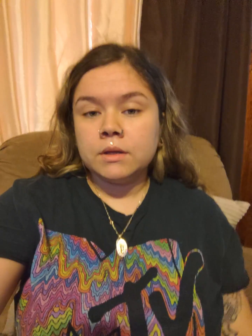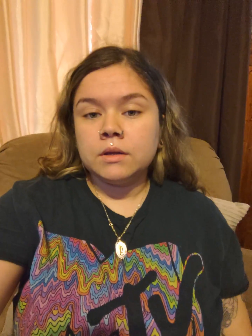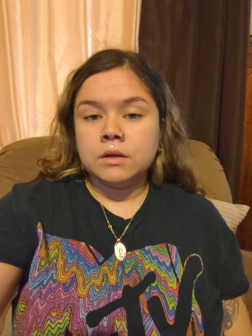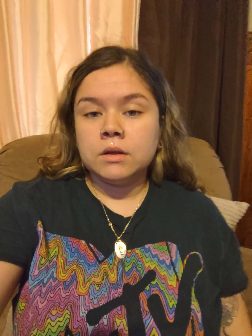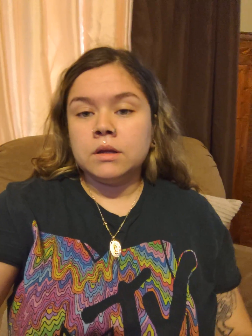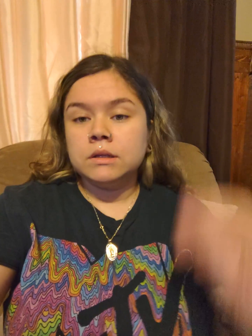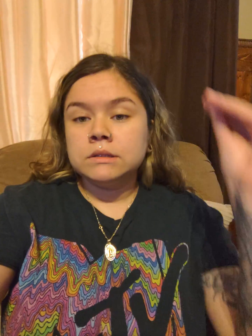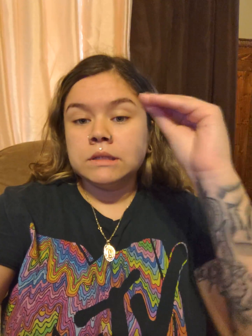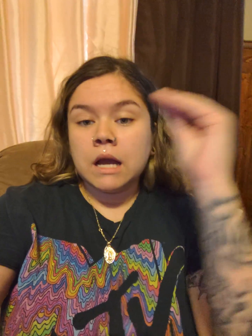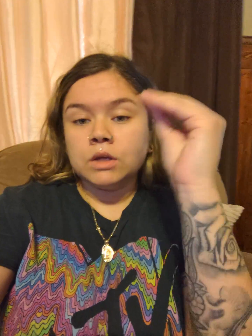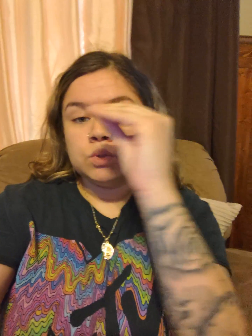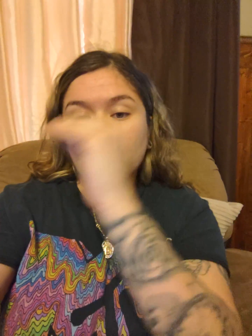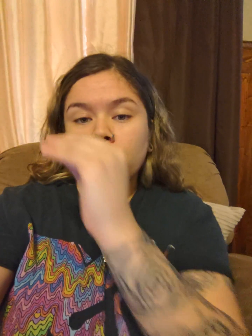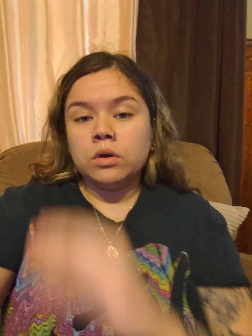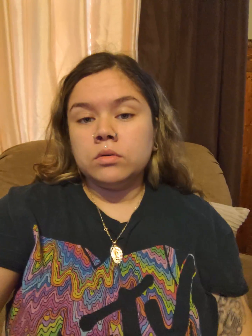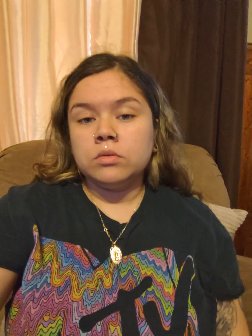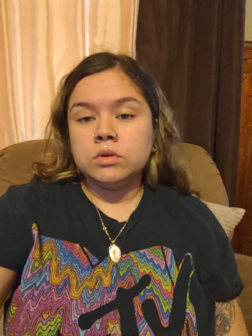dinosaur